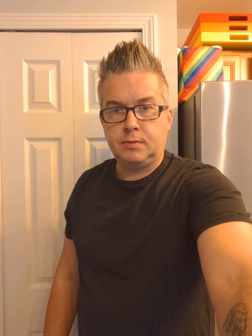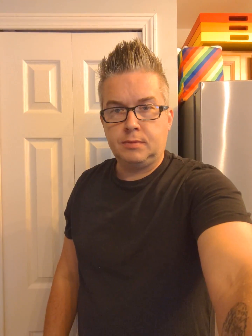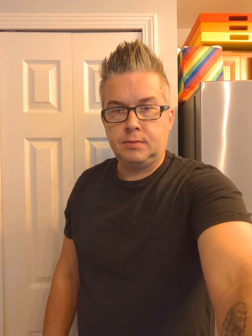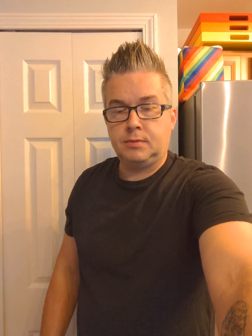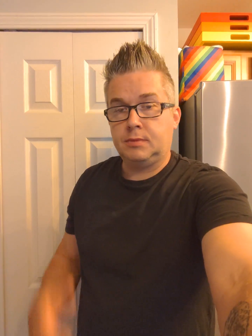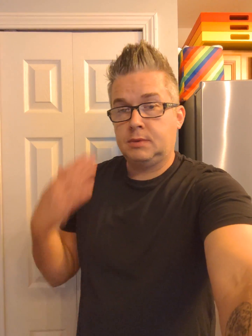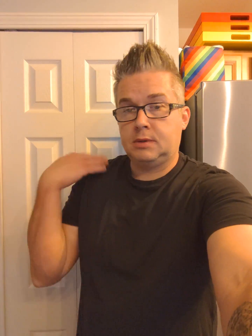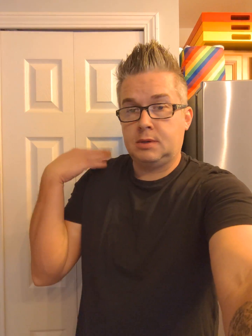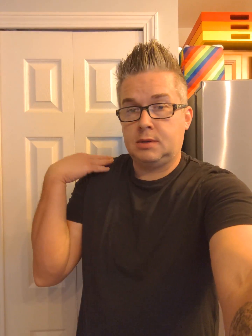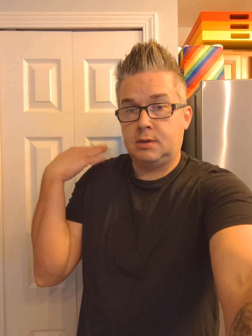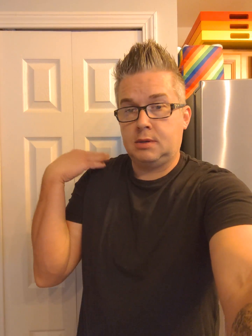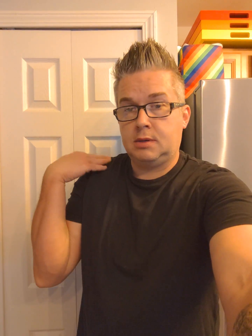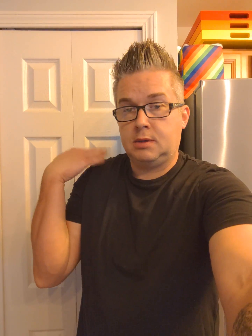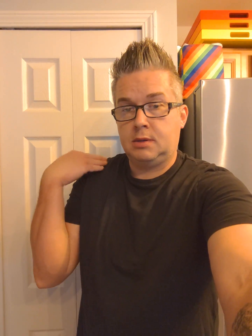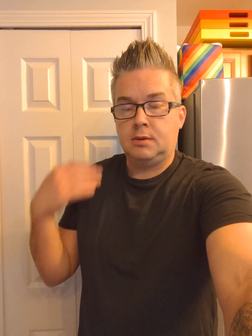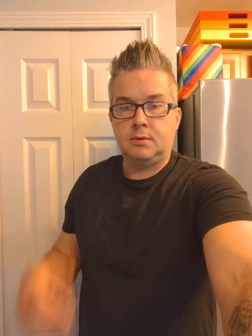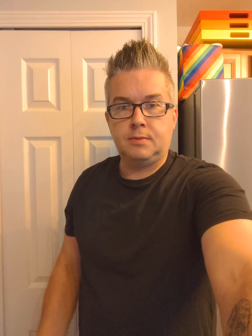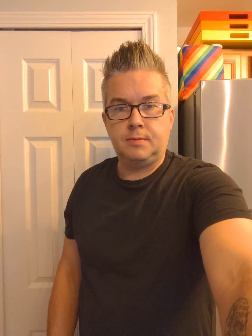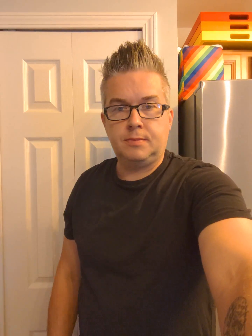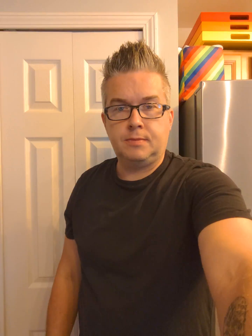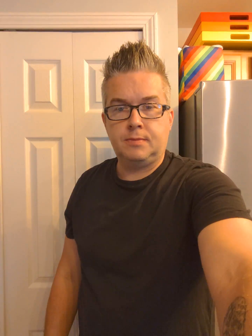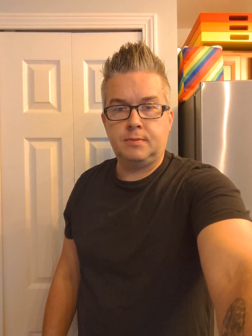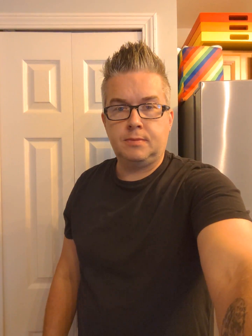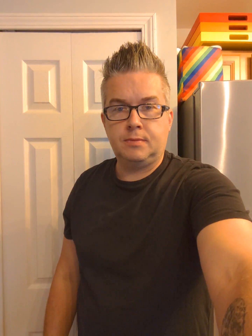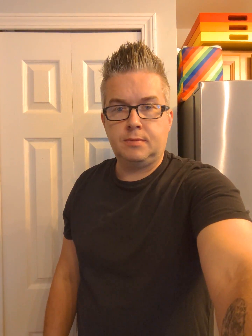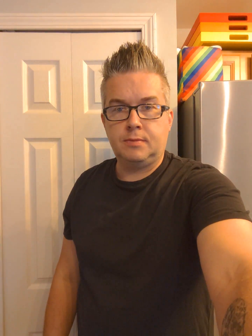shoulder